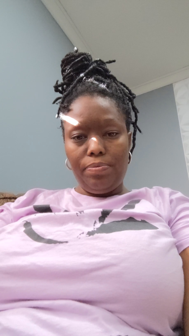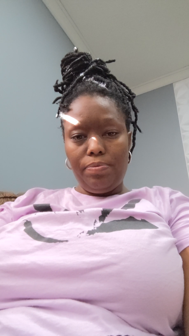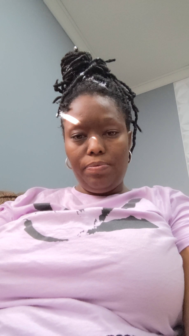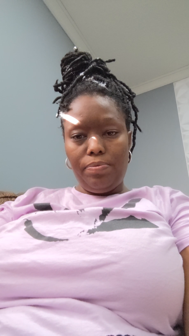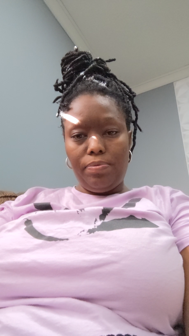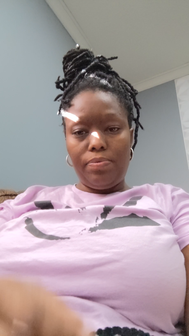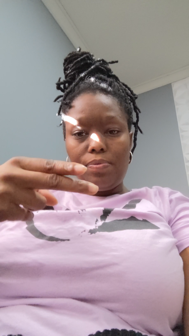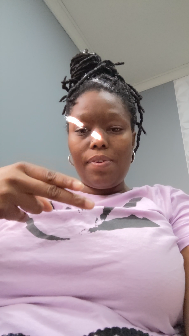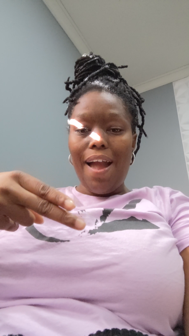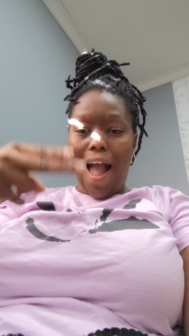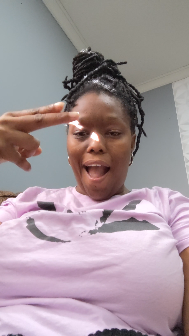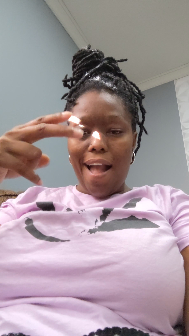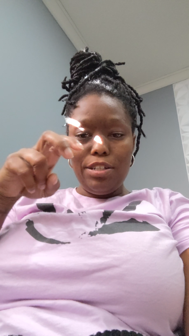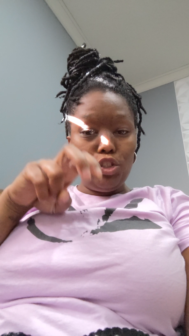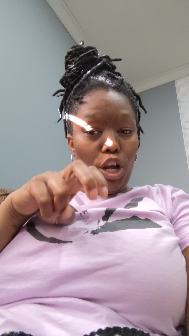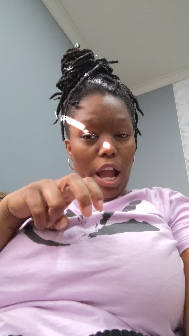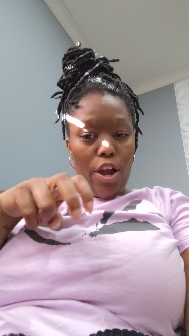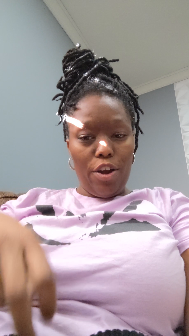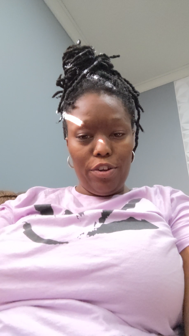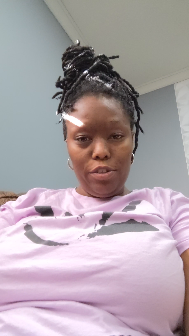high chair